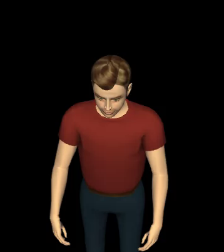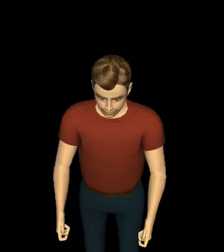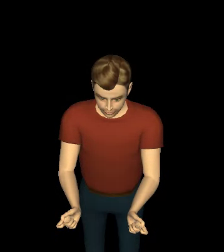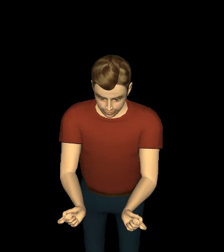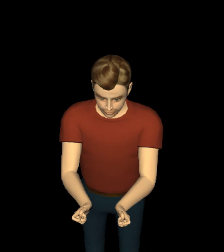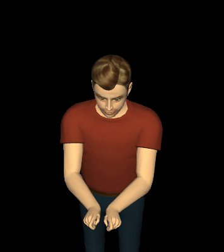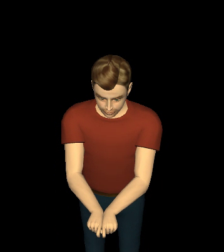مغلق